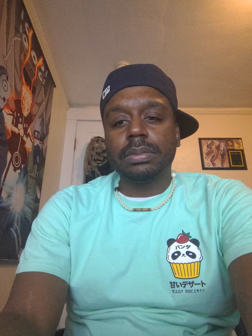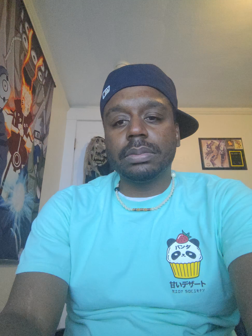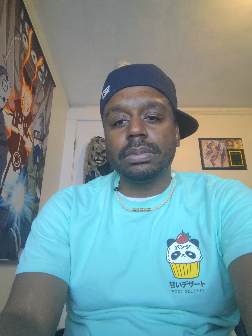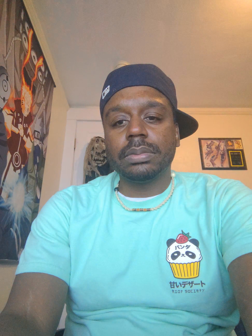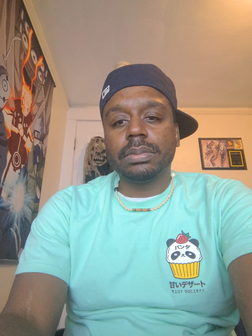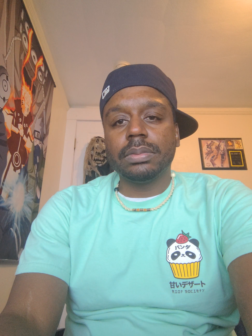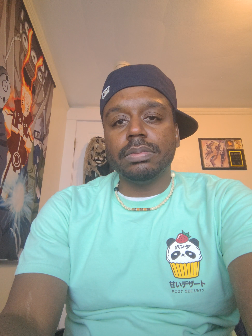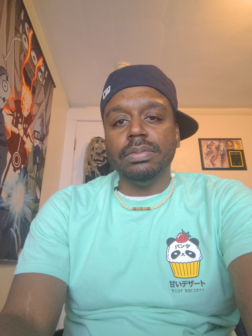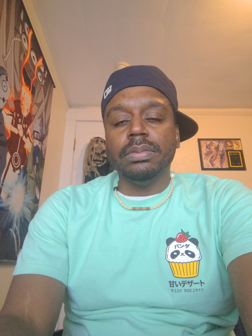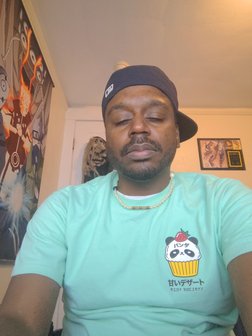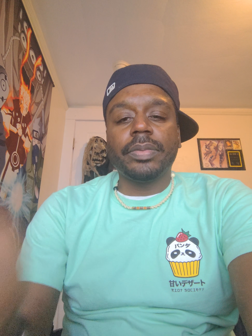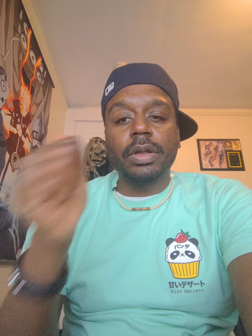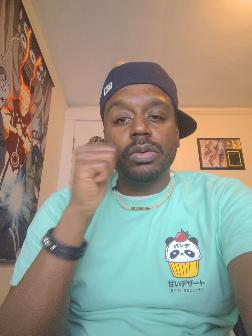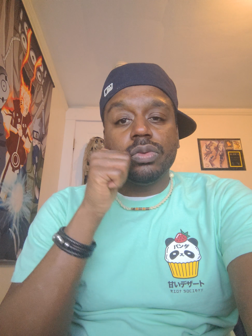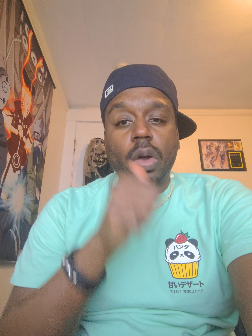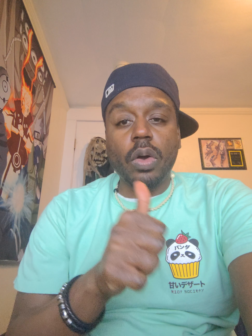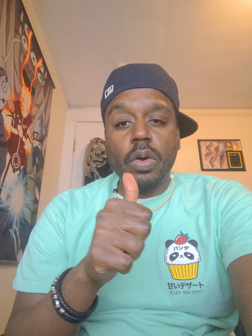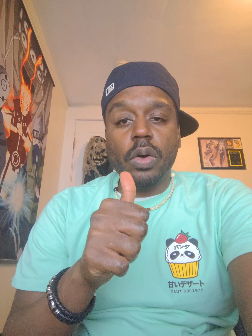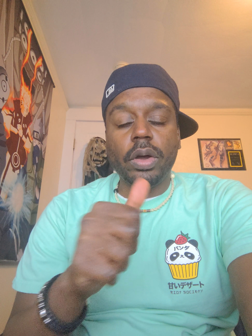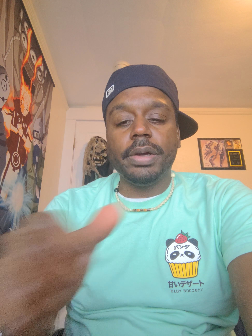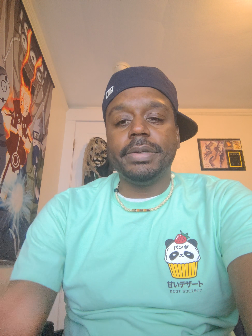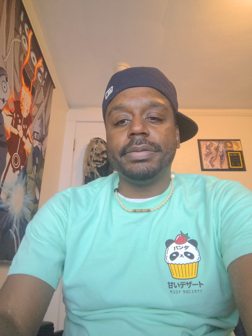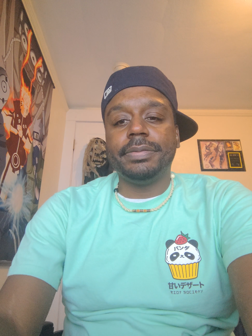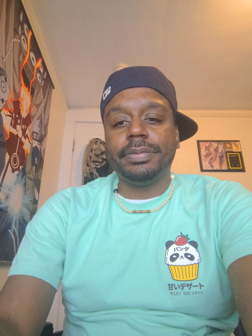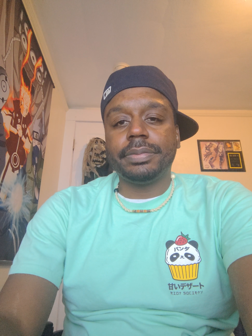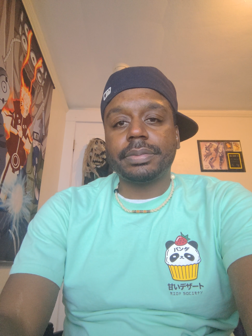girl